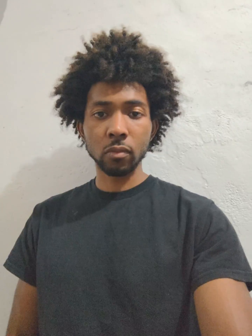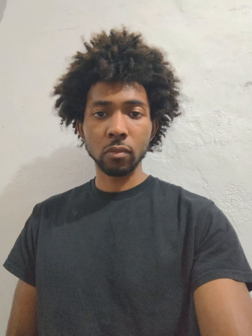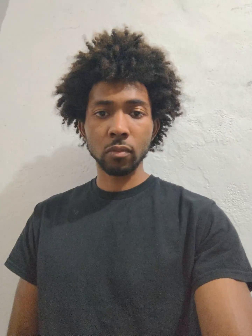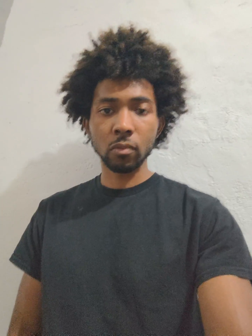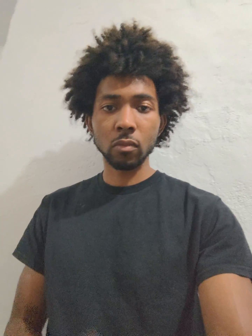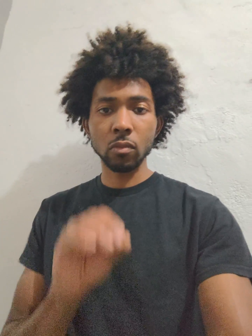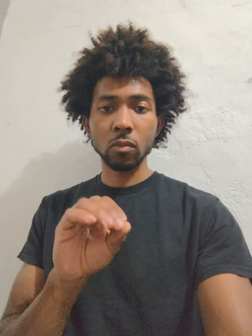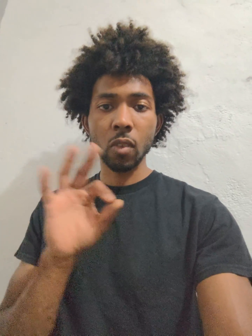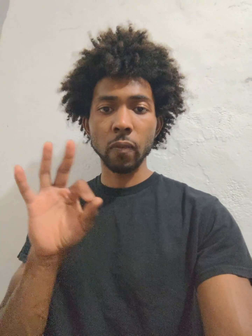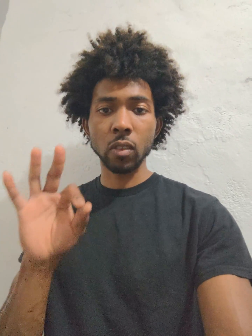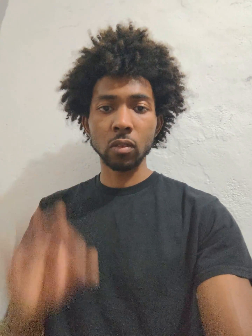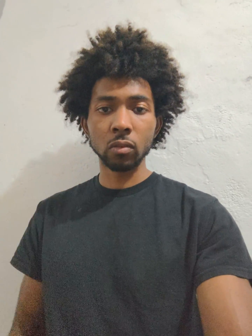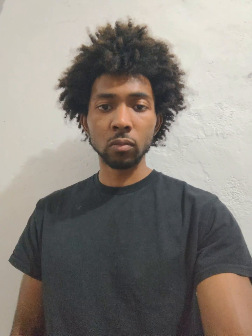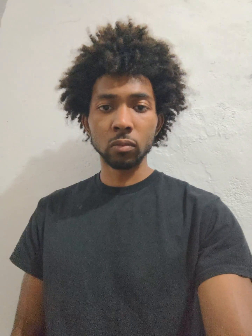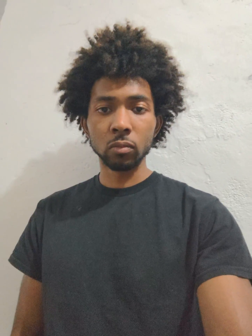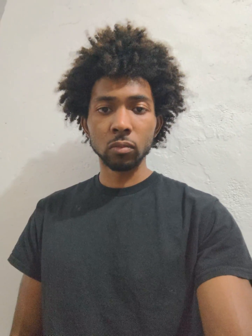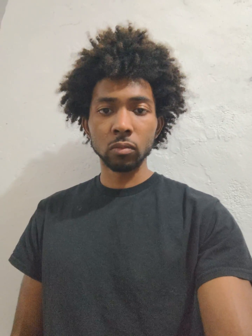off